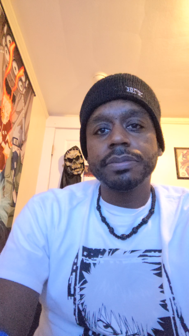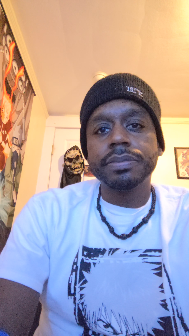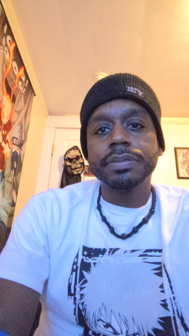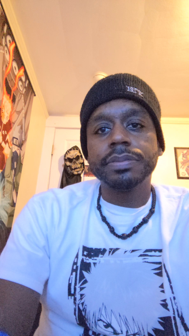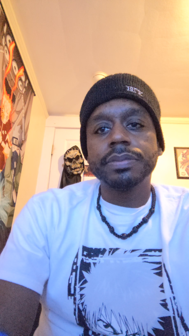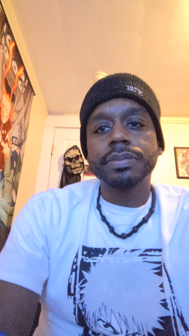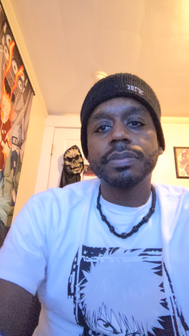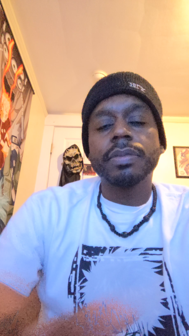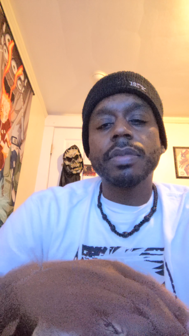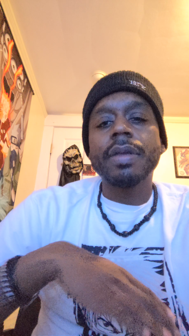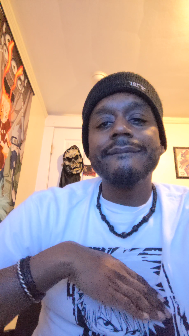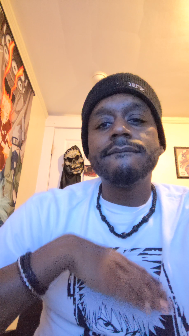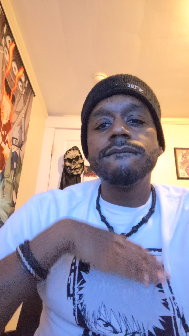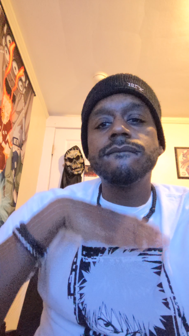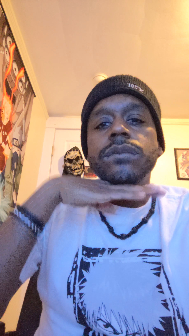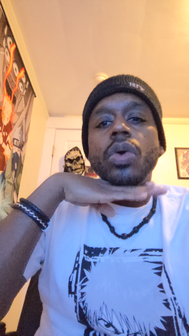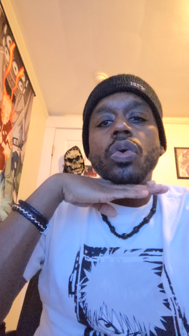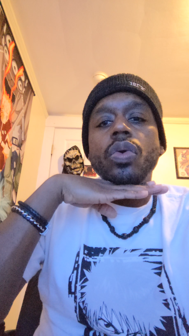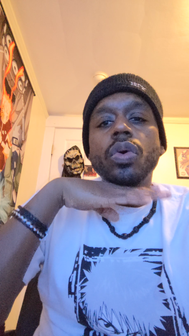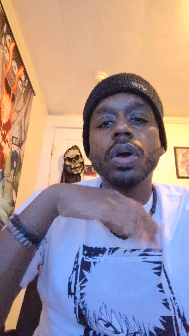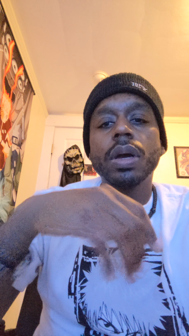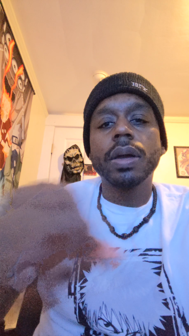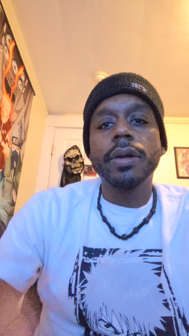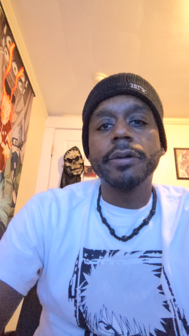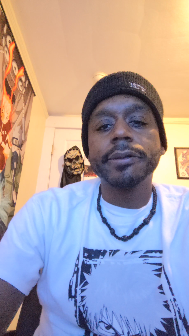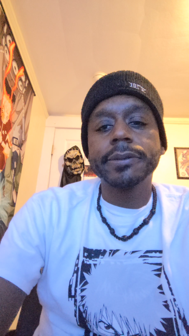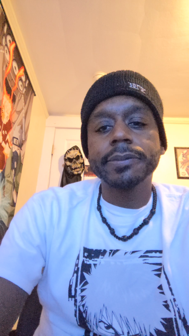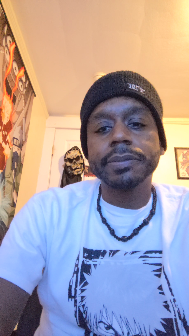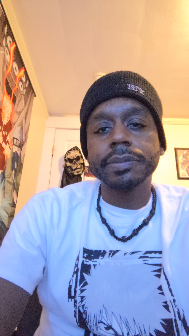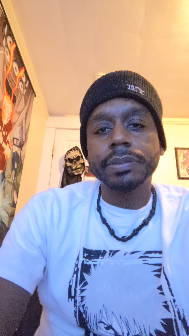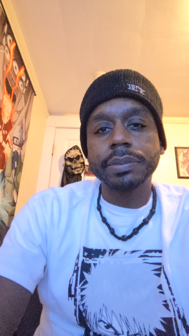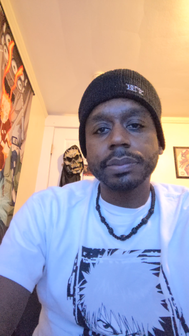full